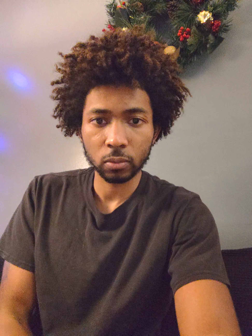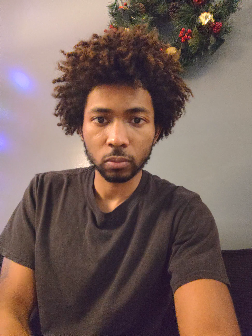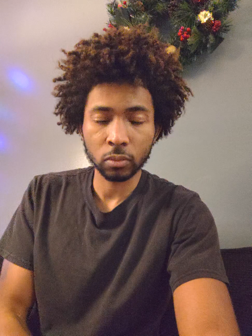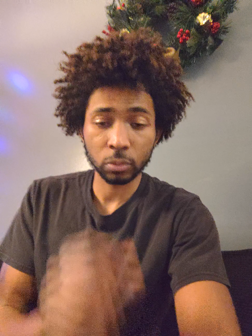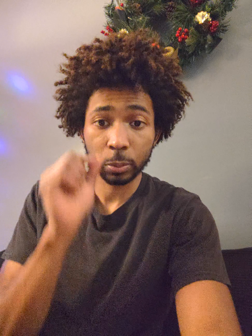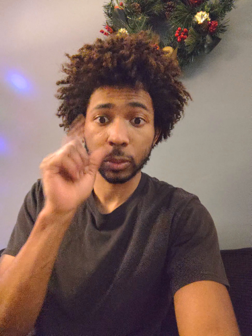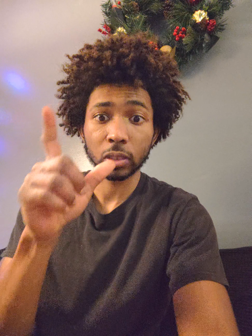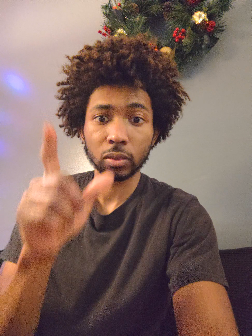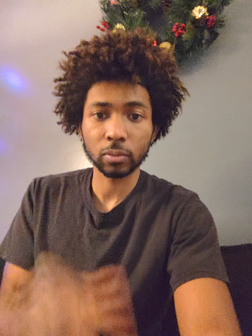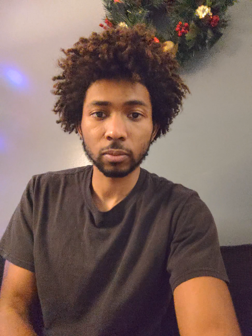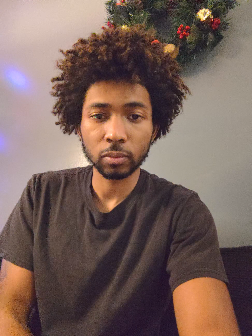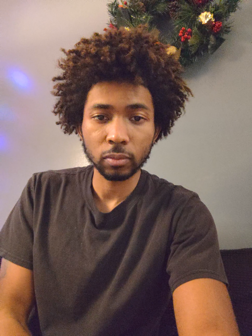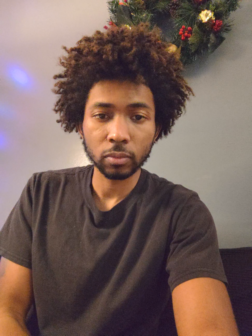wake